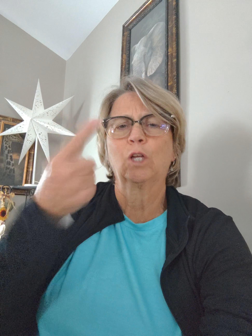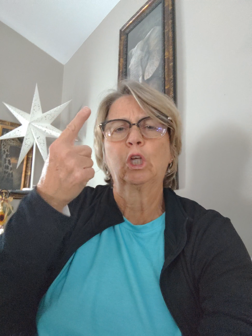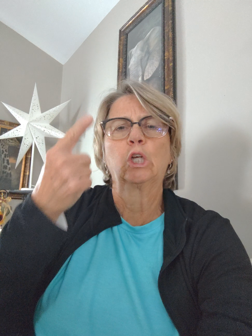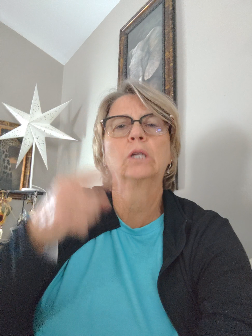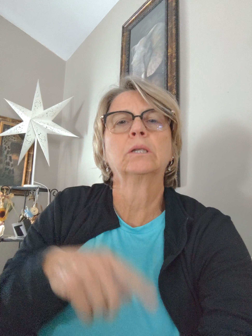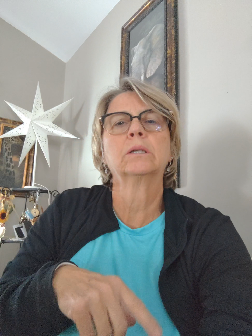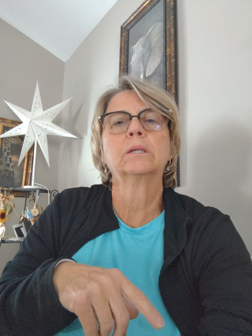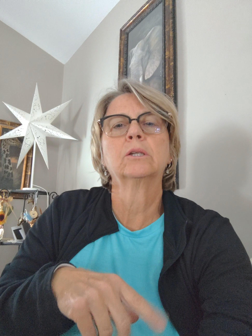first